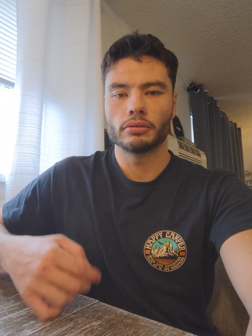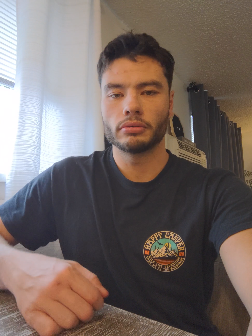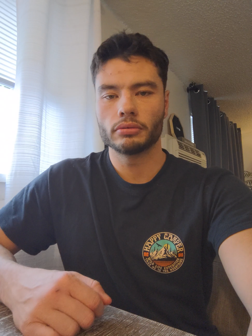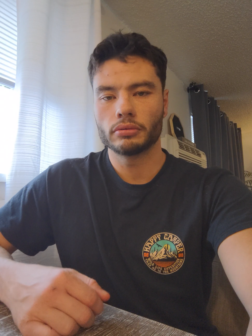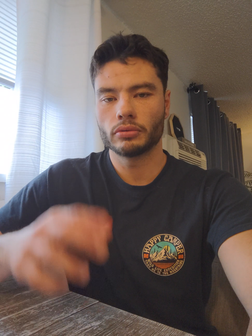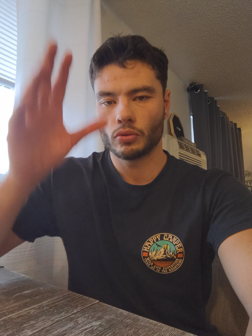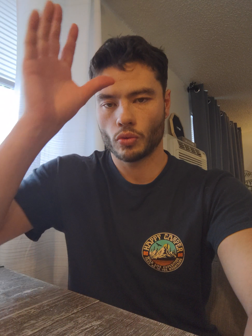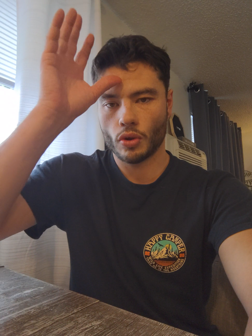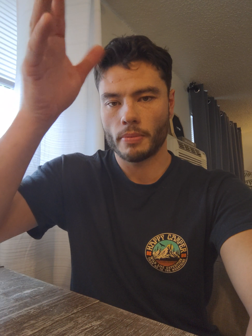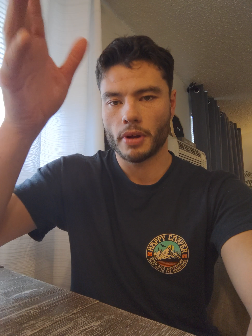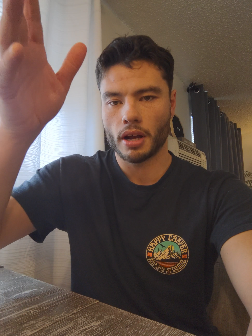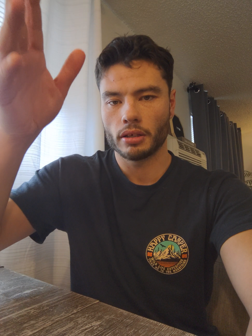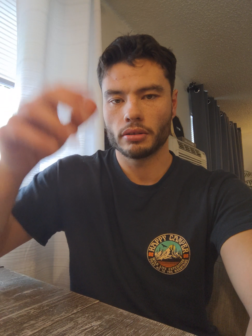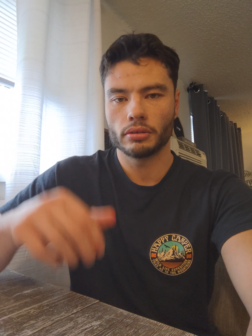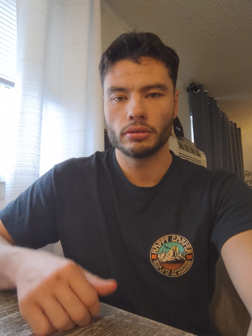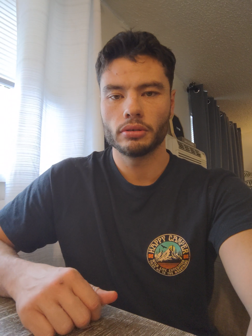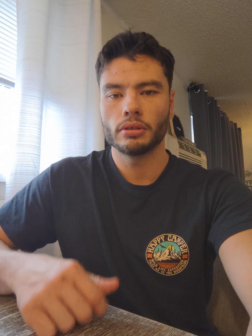grandpa